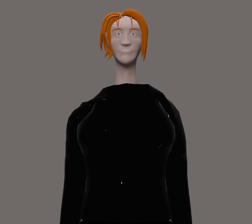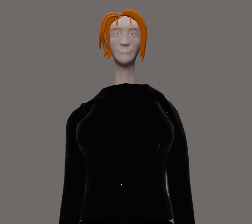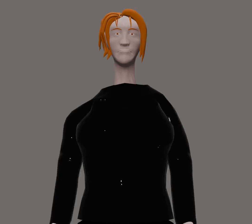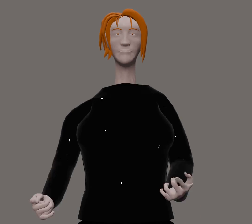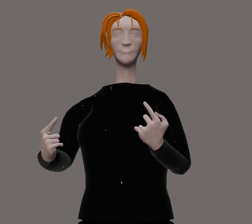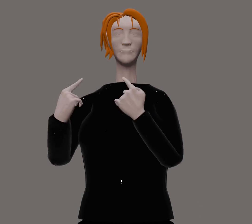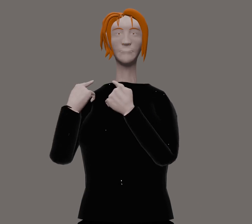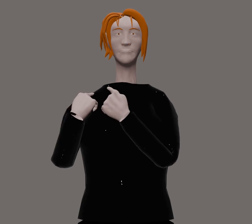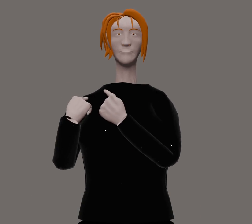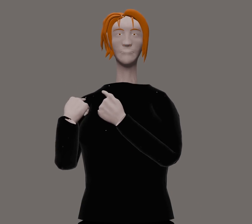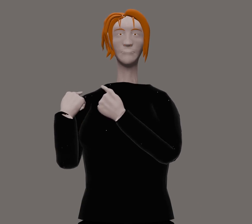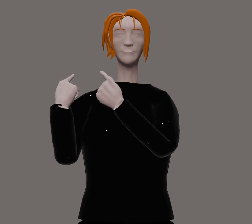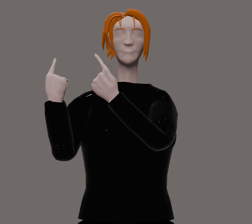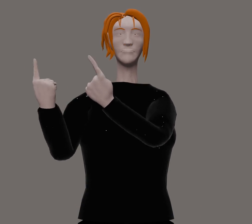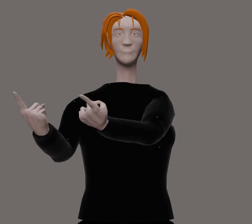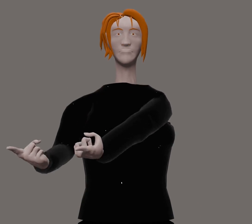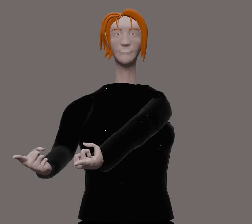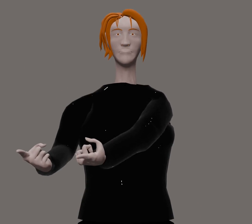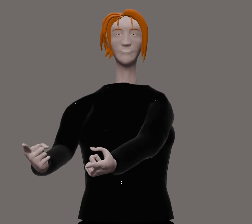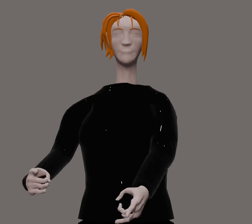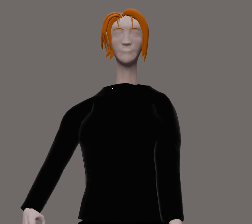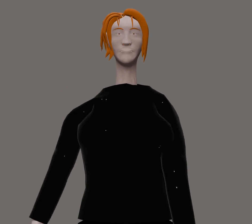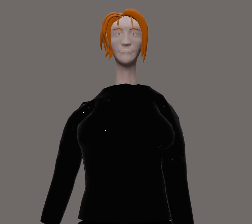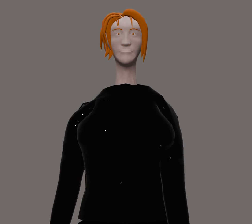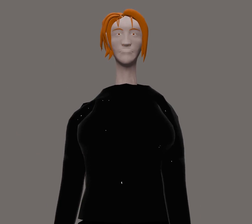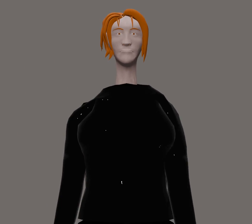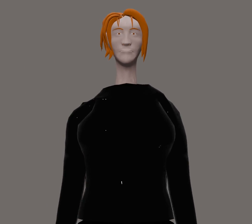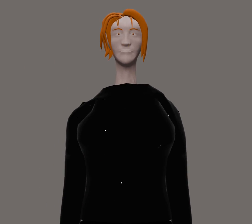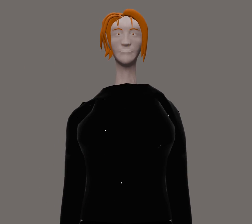Been